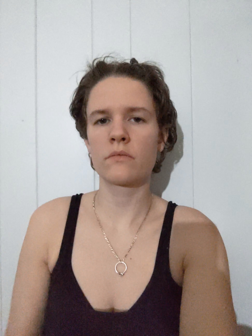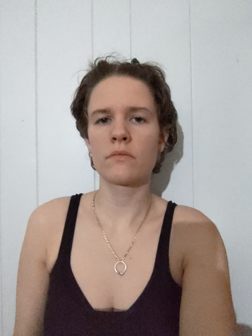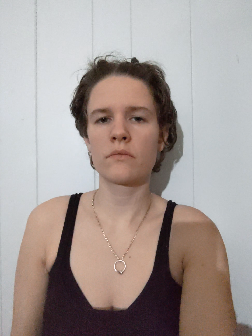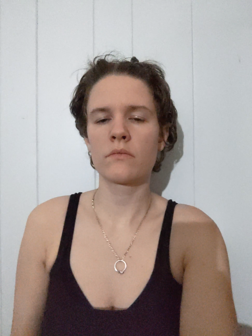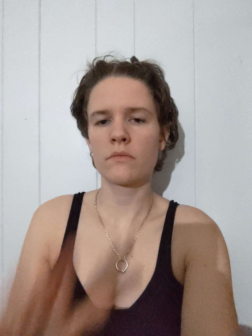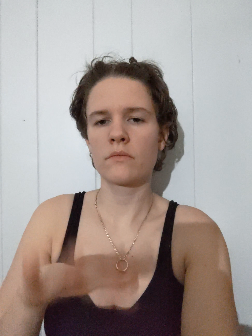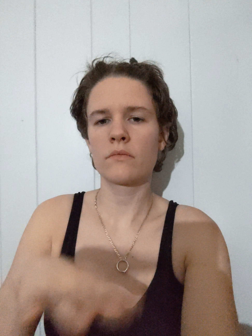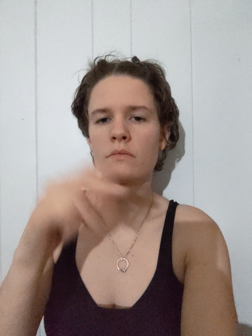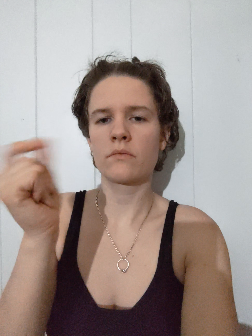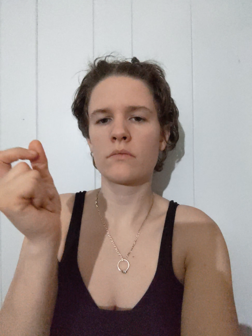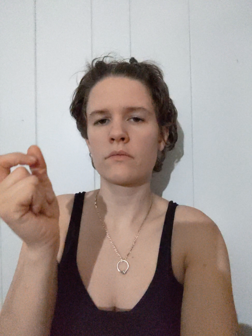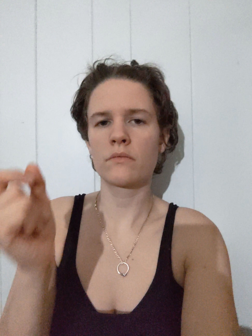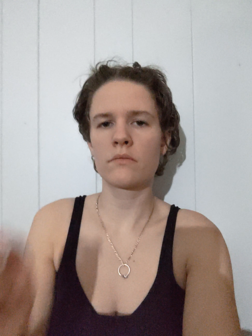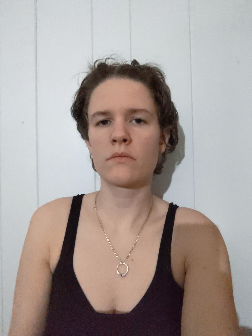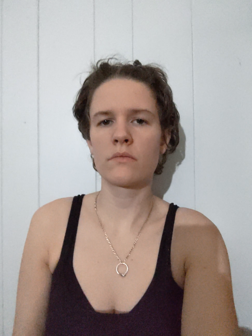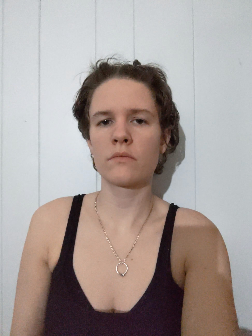dog